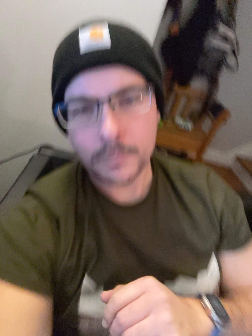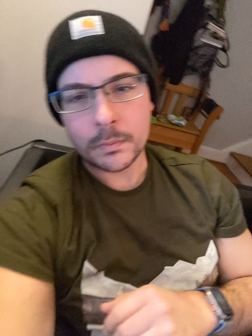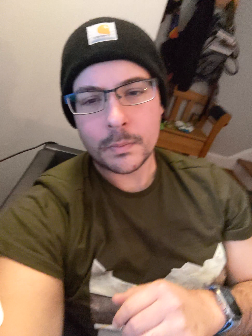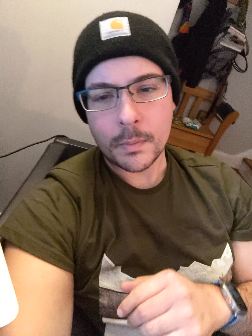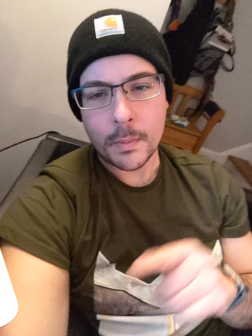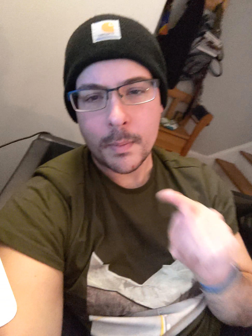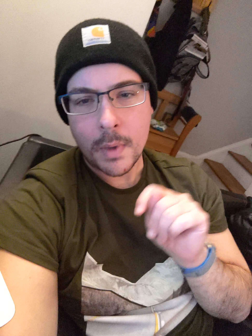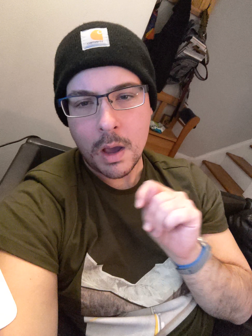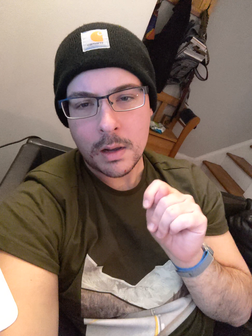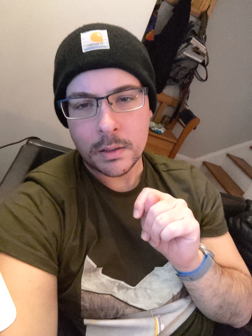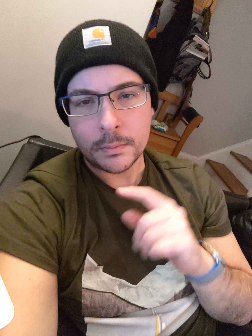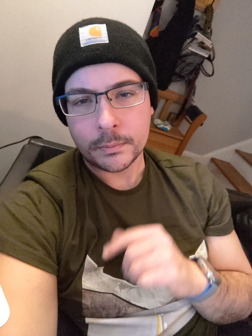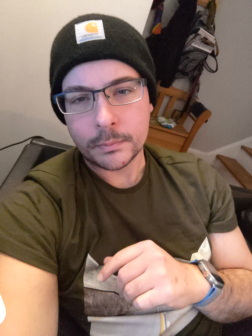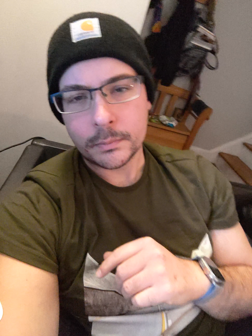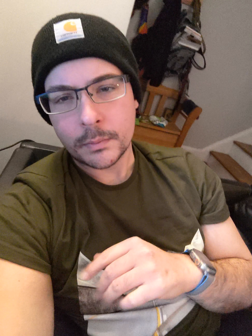potty